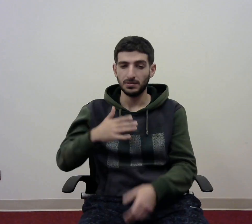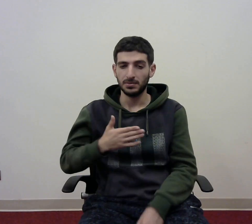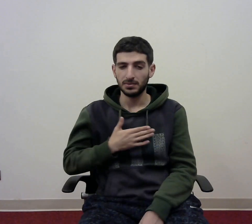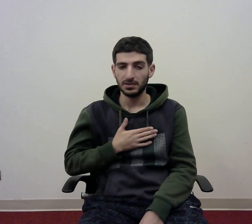mən